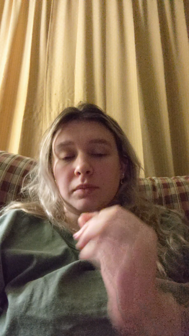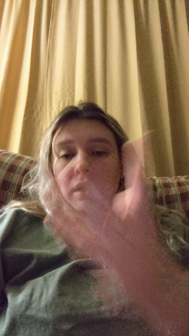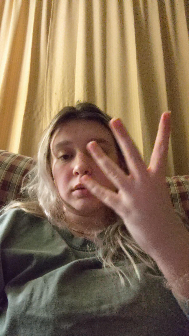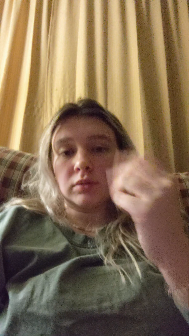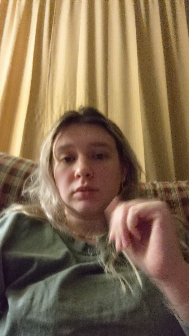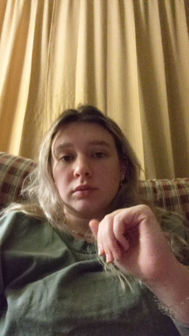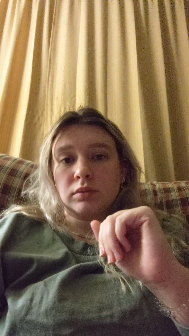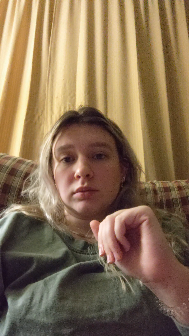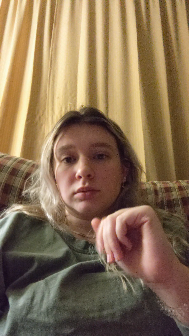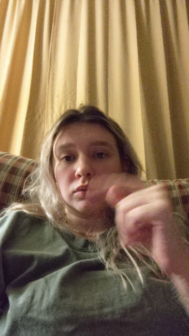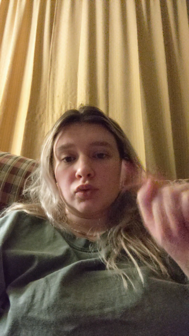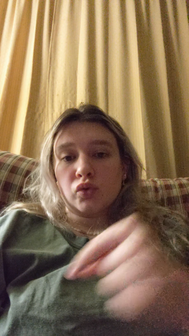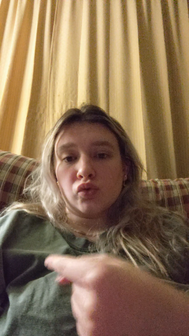hurt